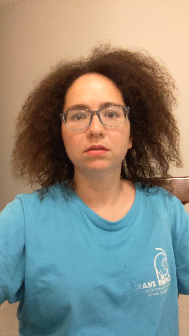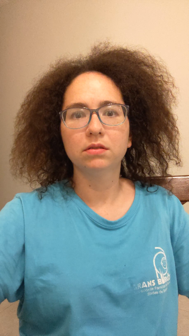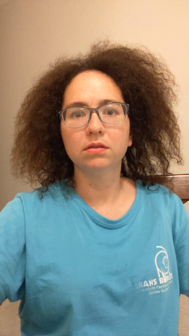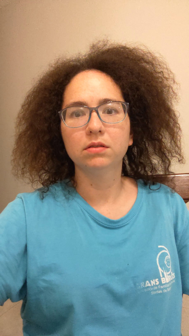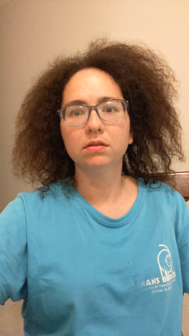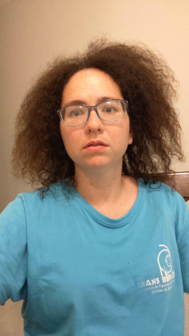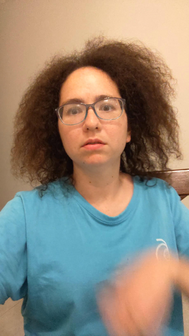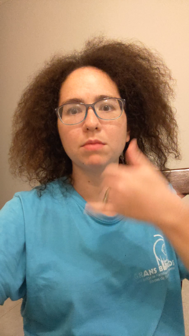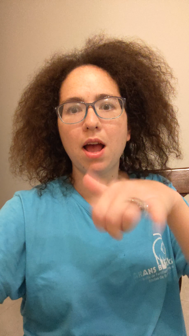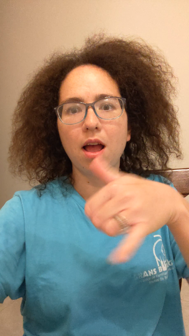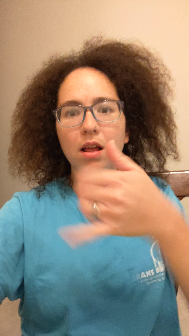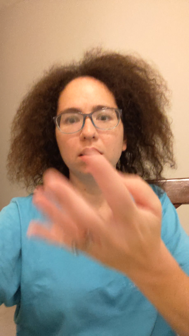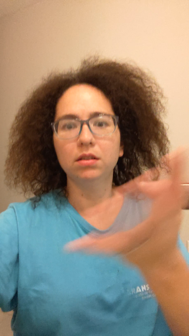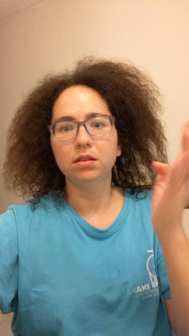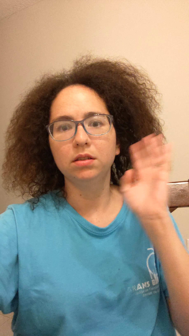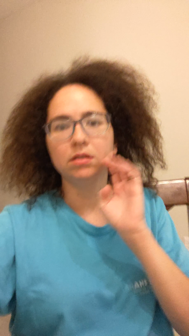playpen